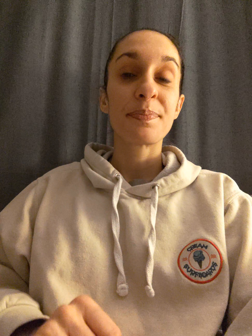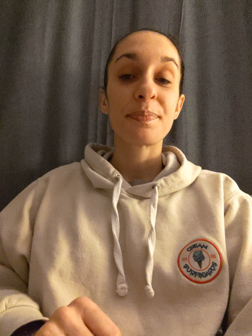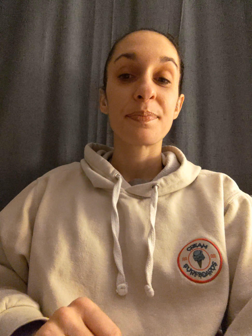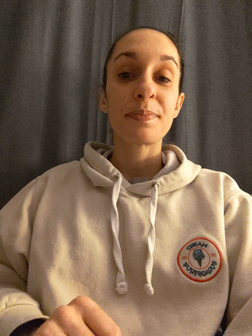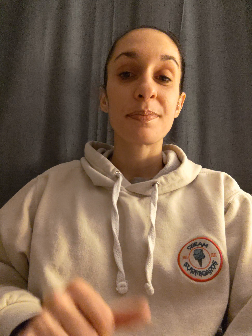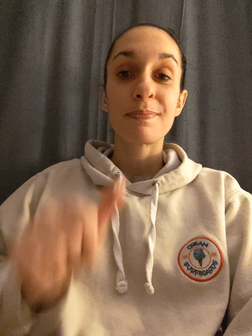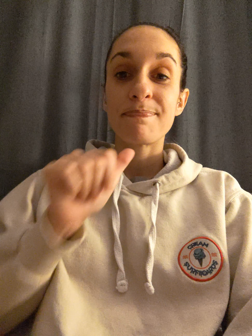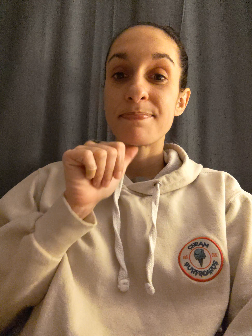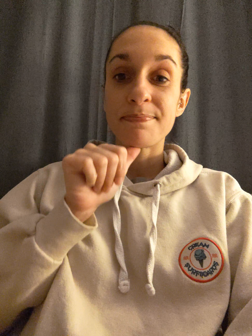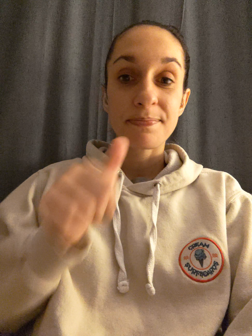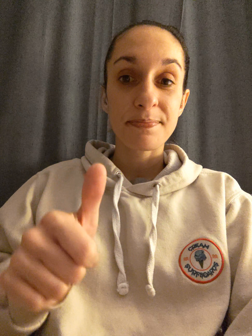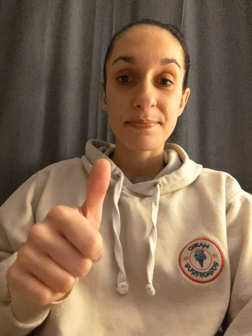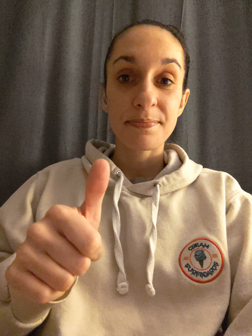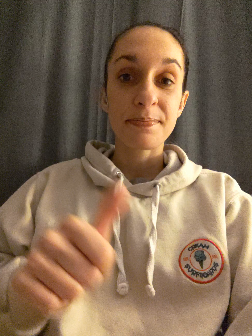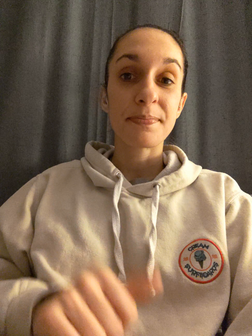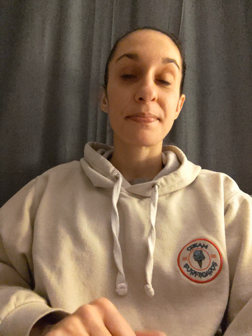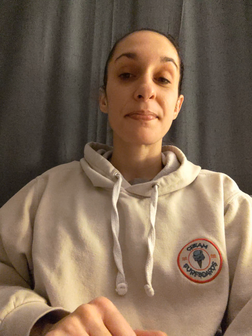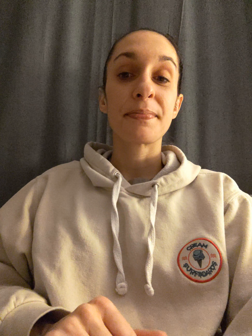not